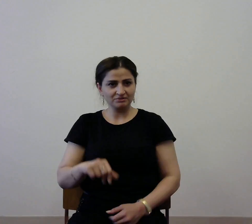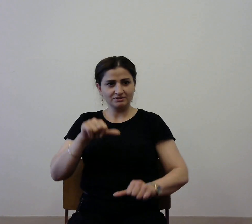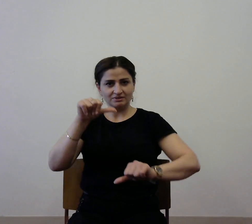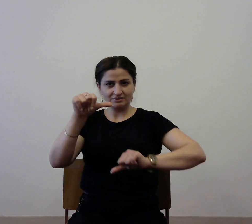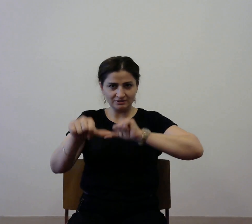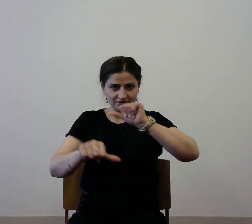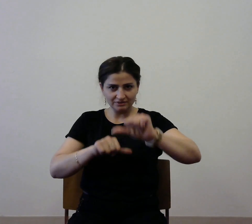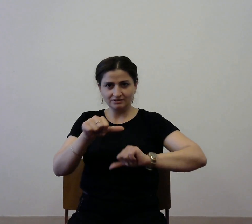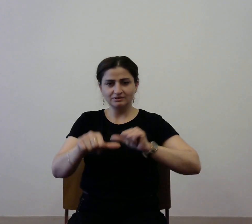il